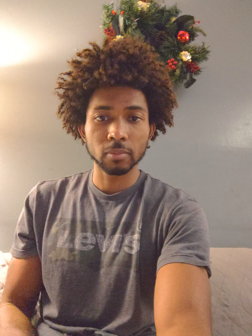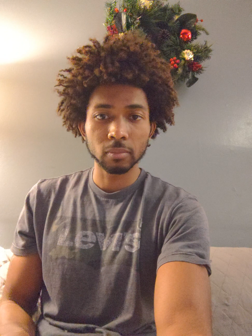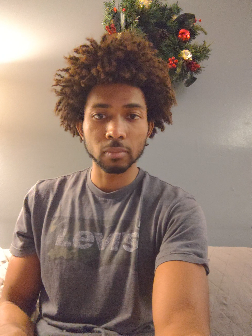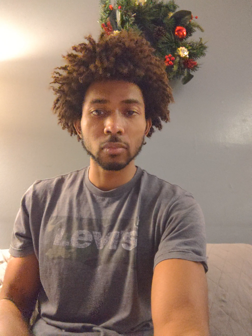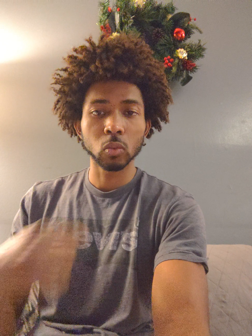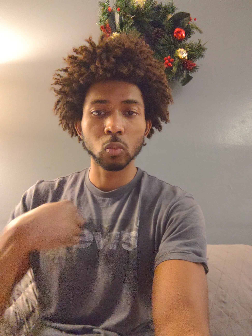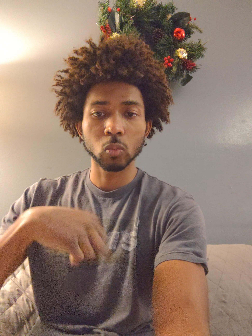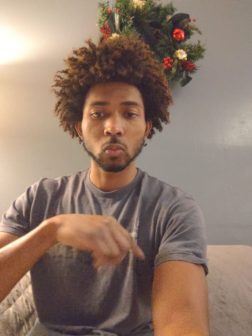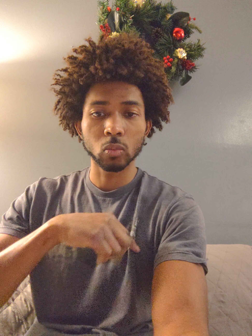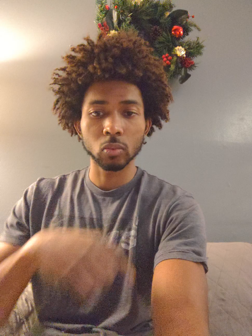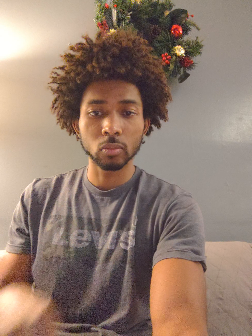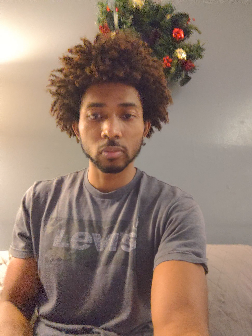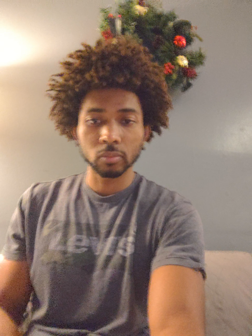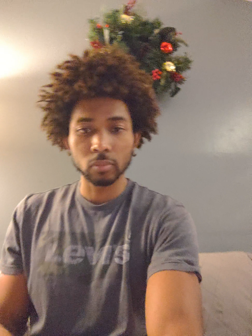we